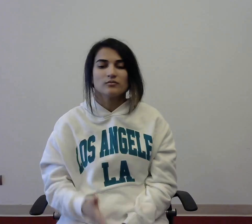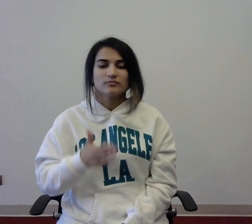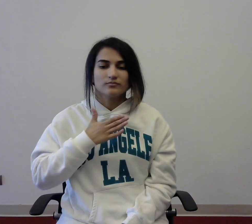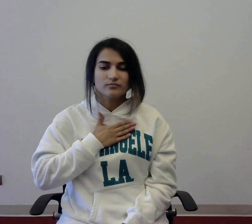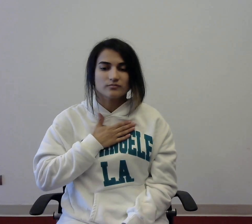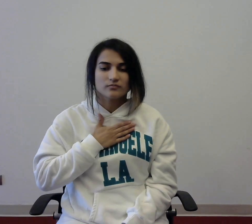mən